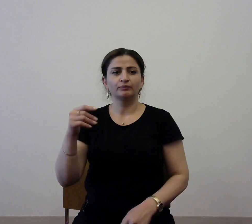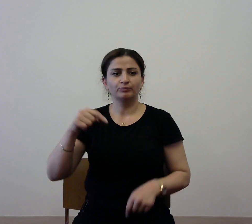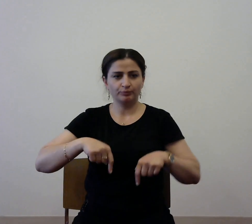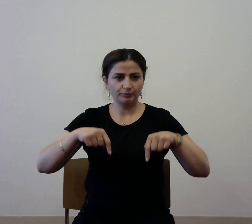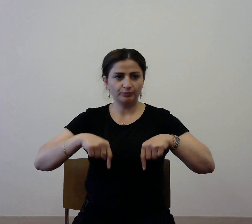bura